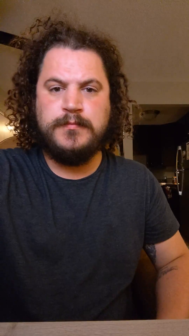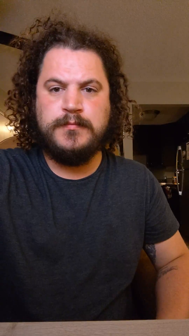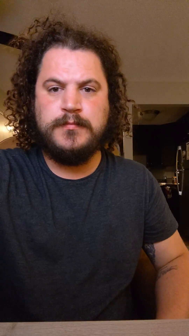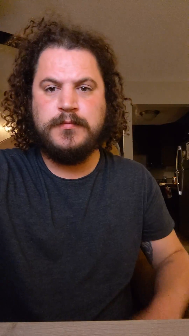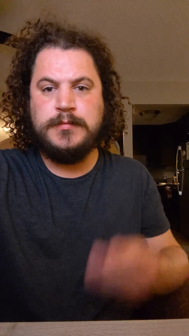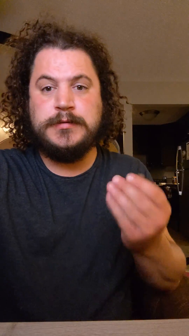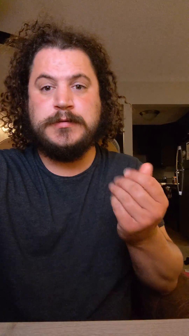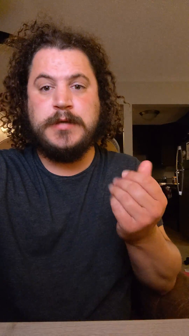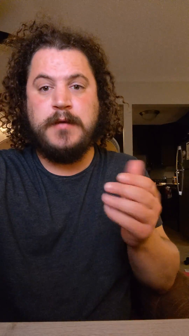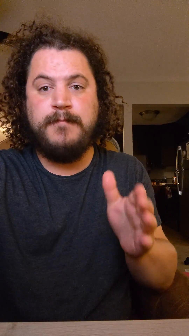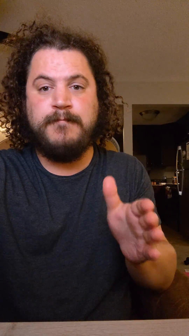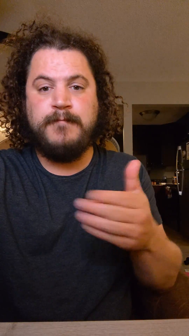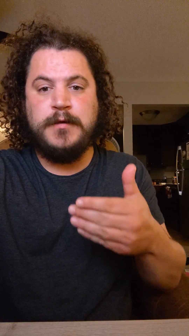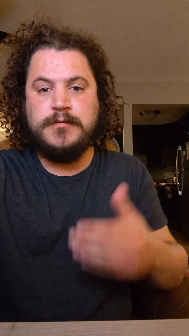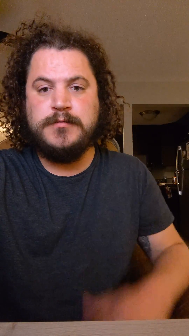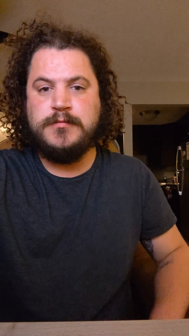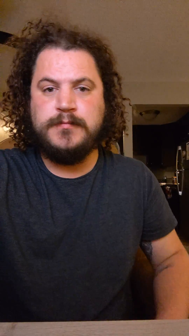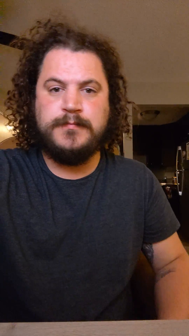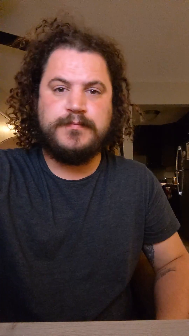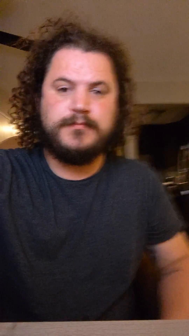sandbox